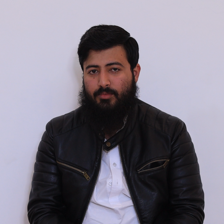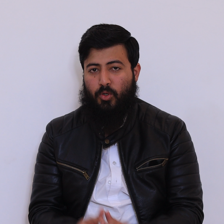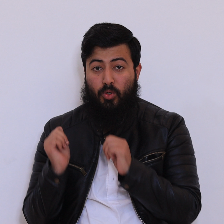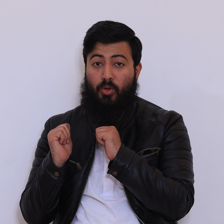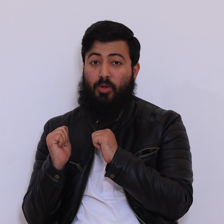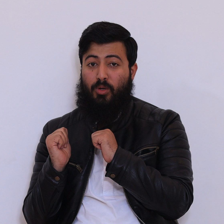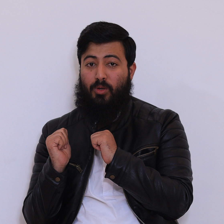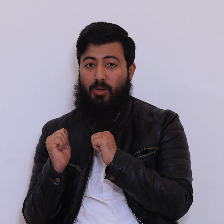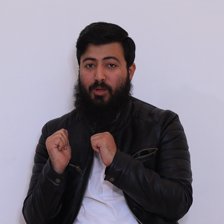scared